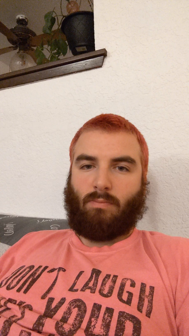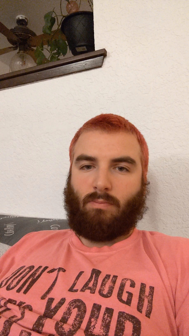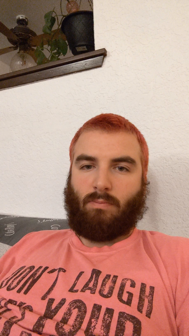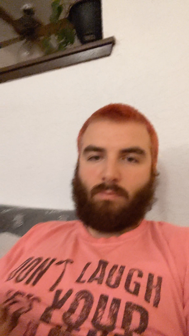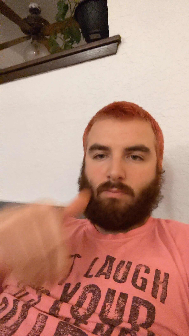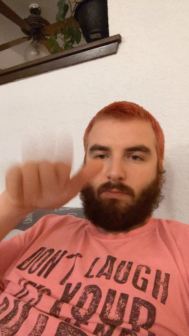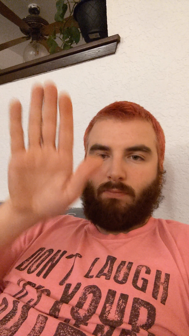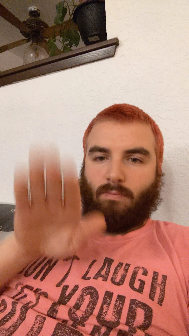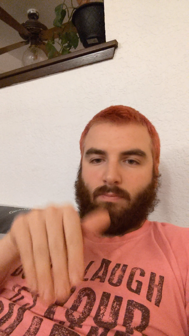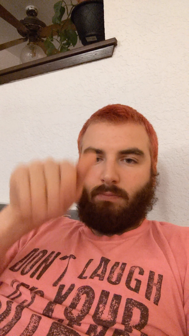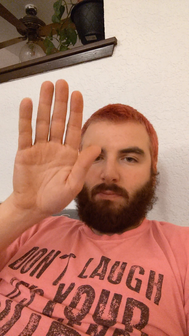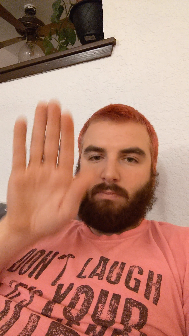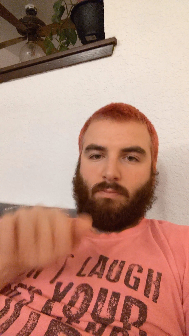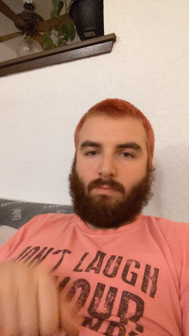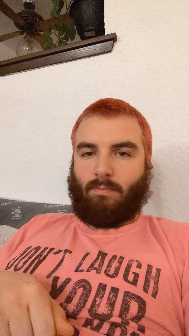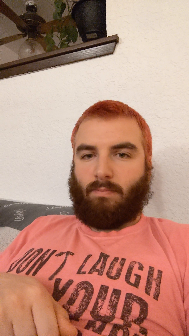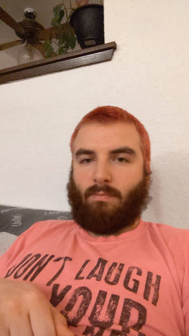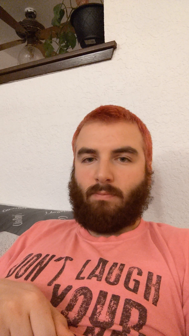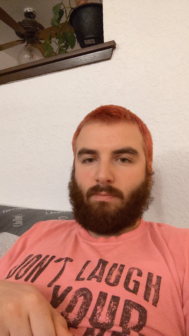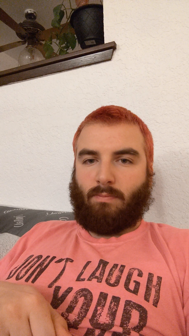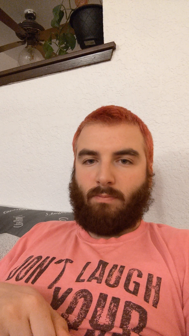paint